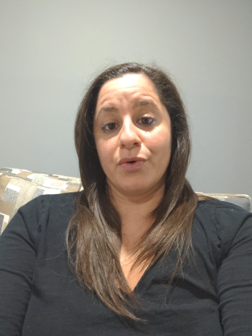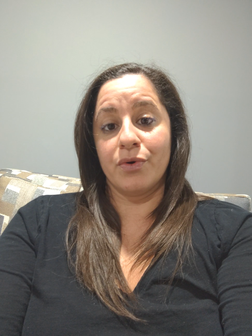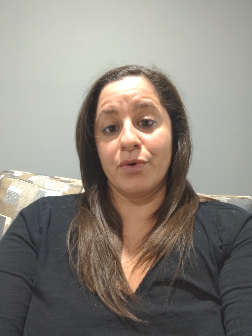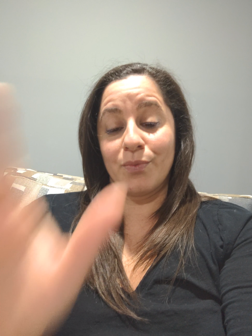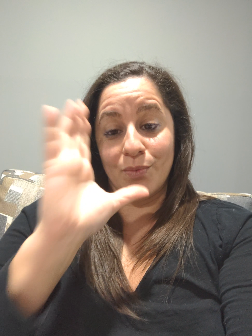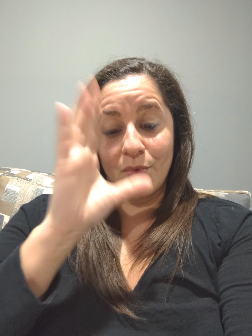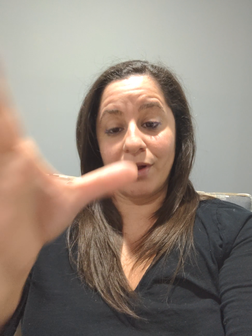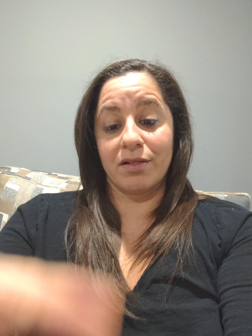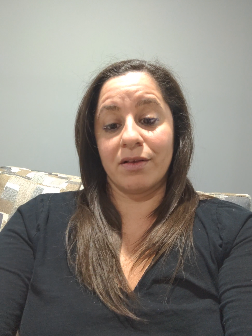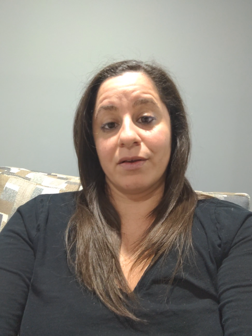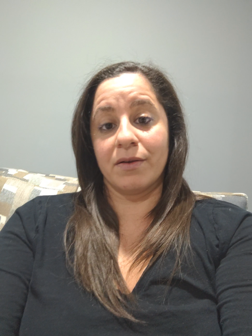will